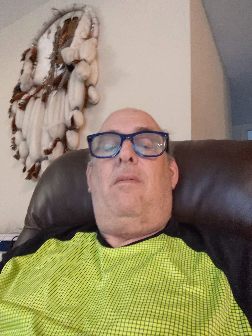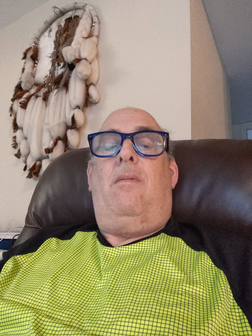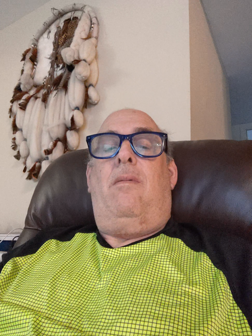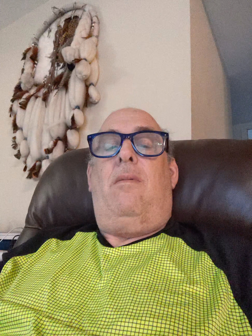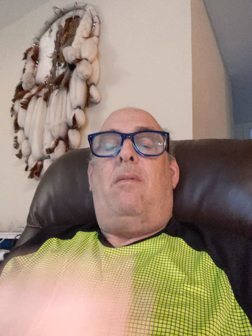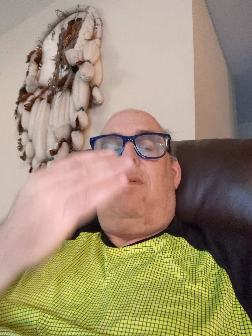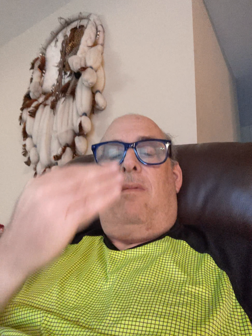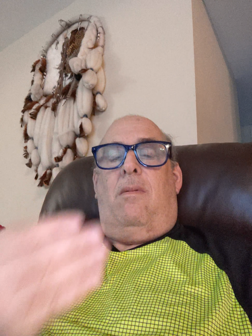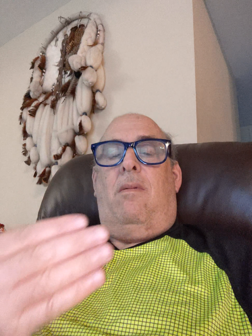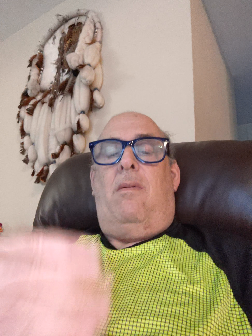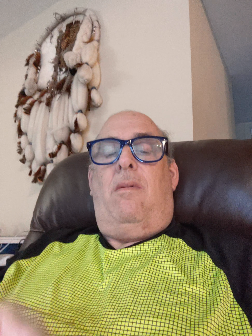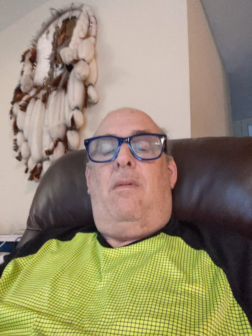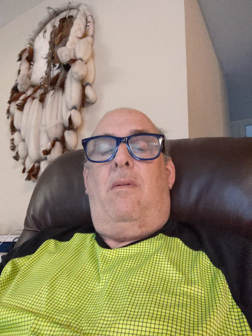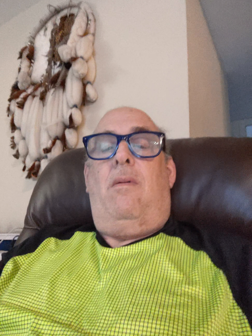now